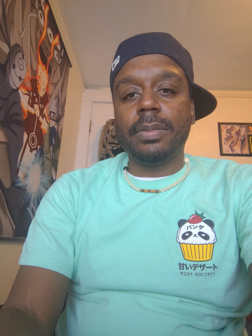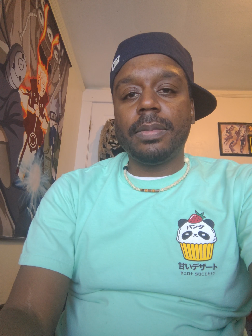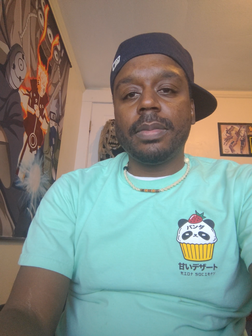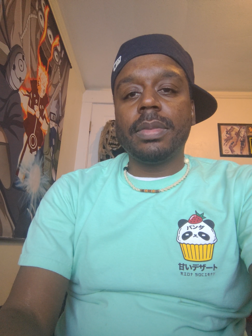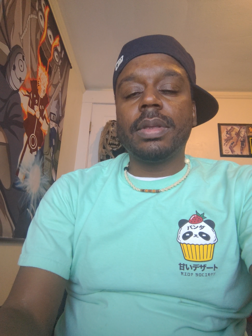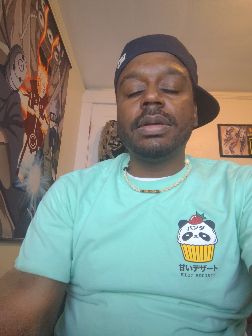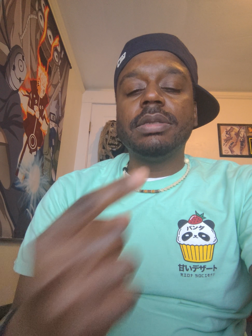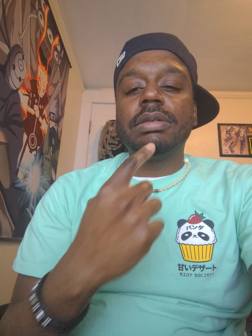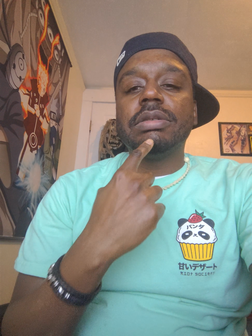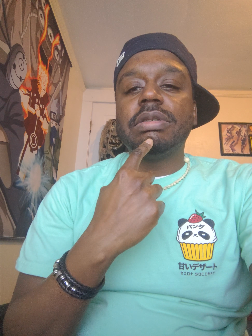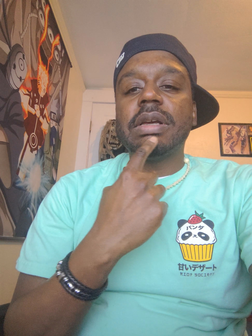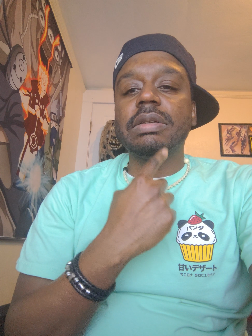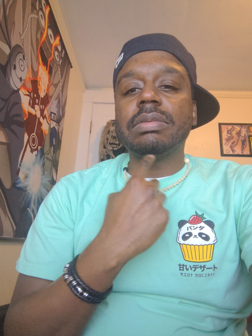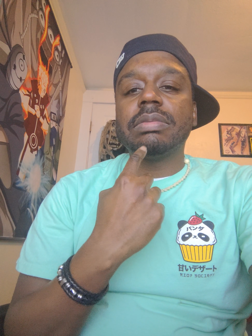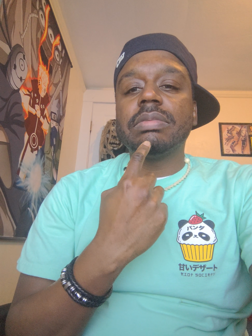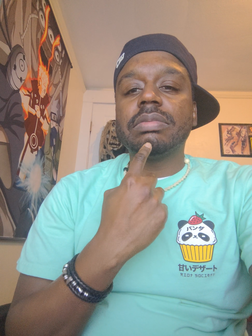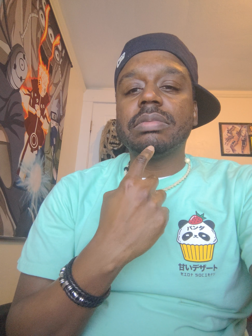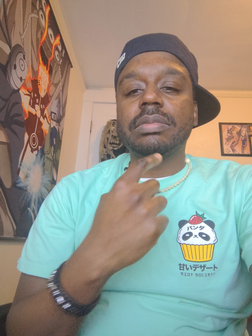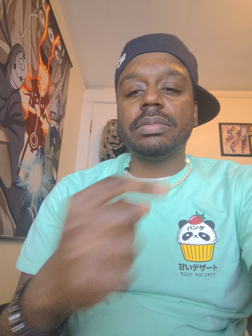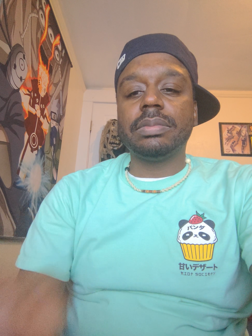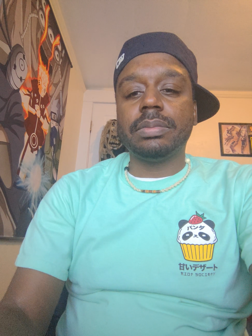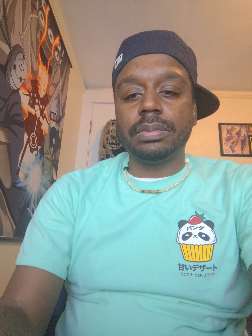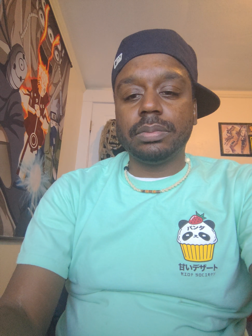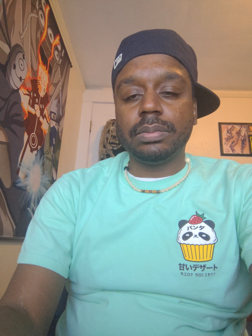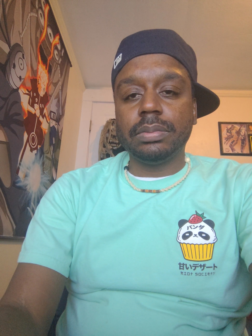chin